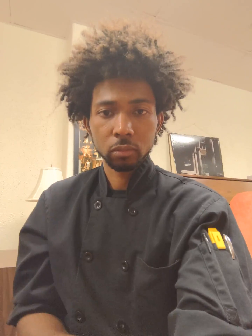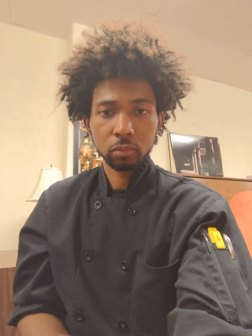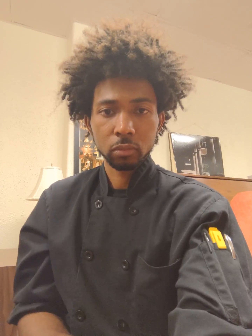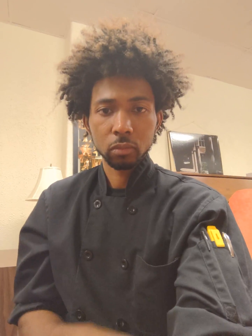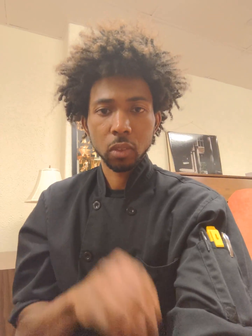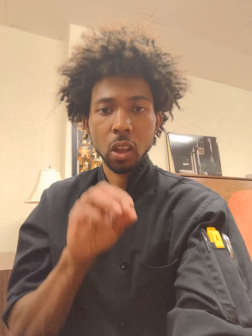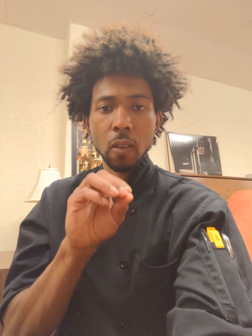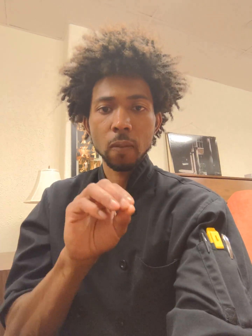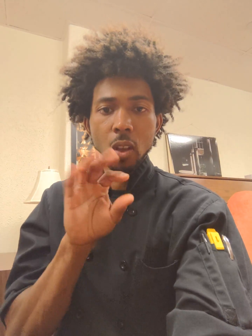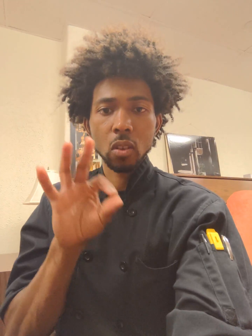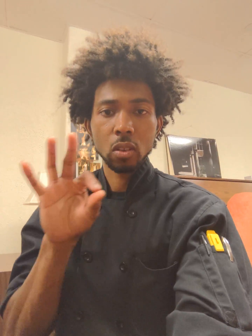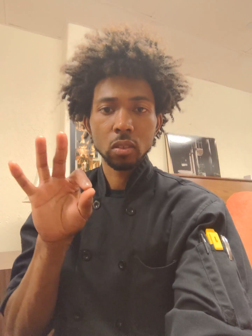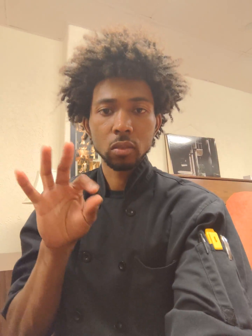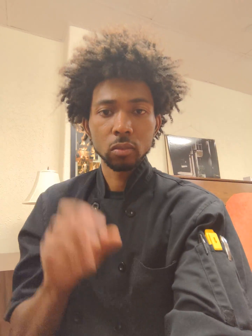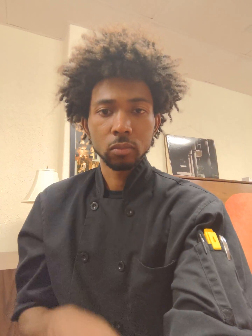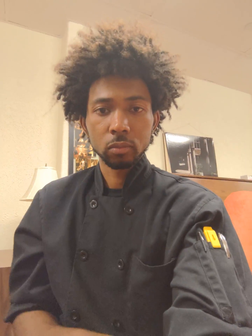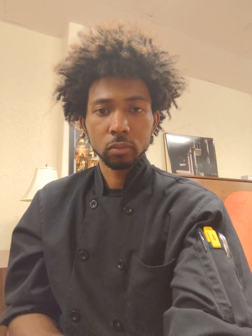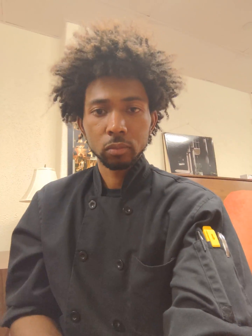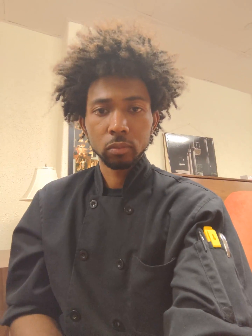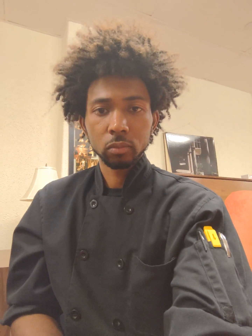off